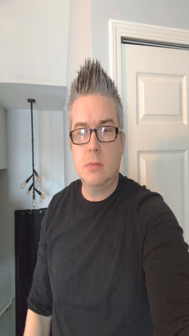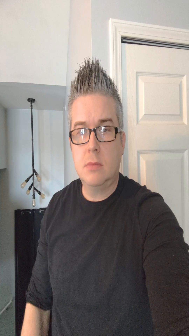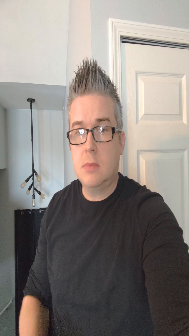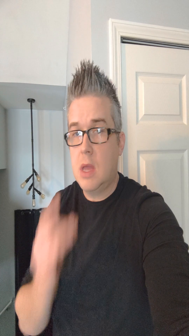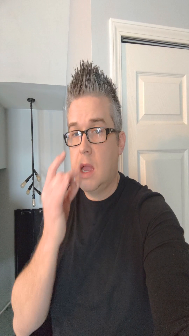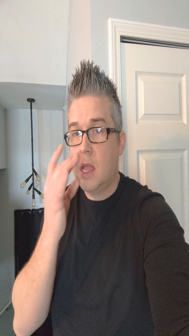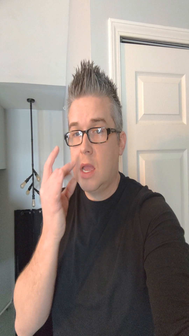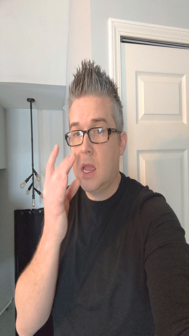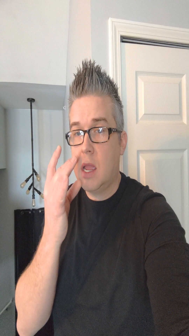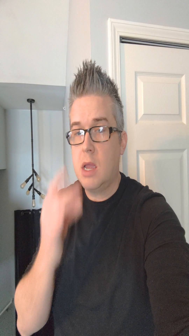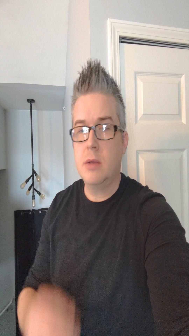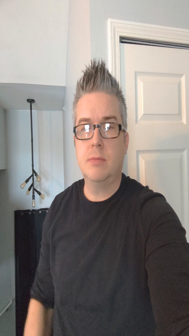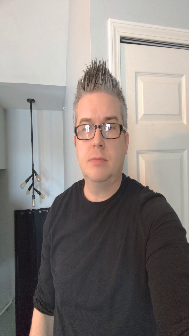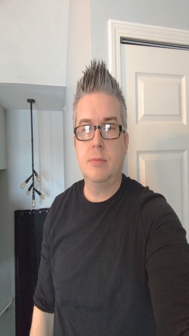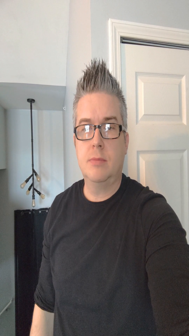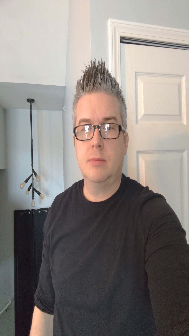snack